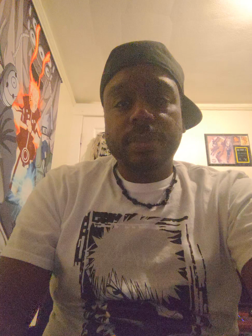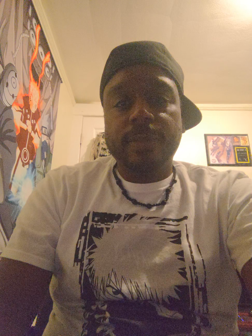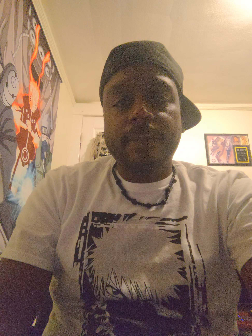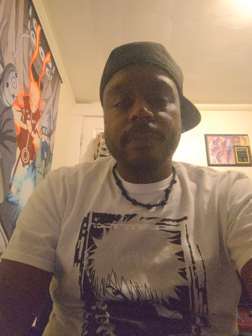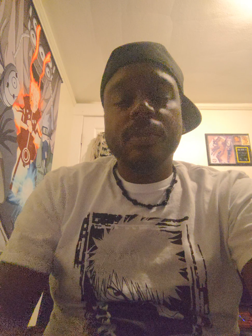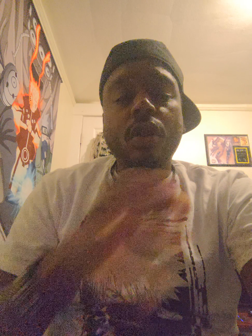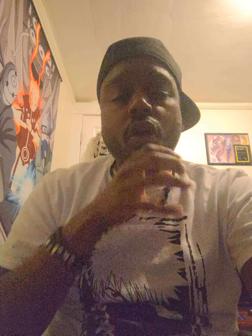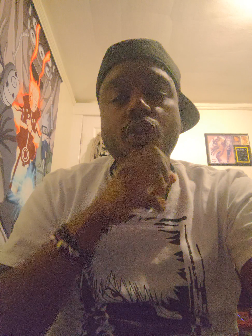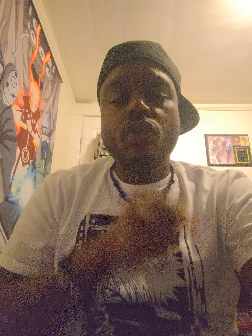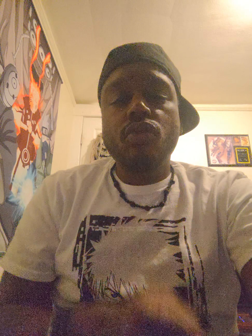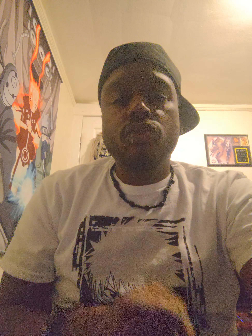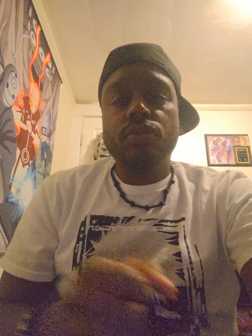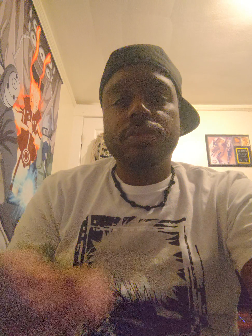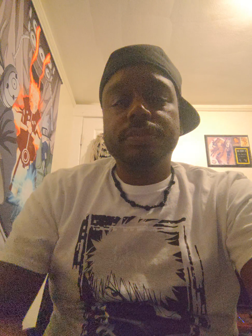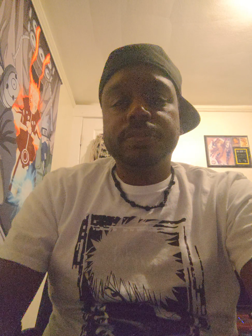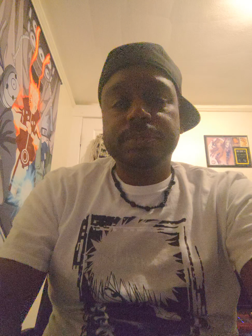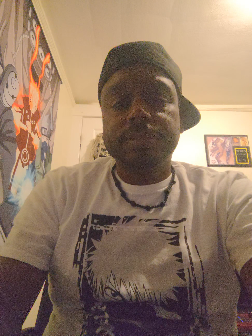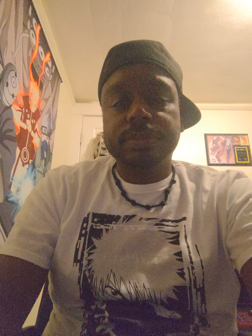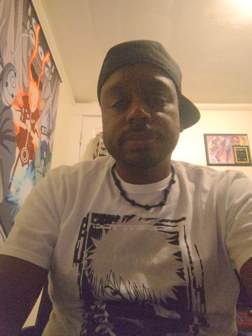old